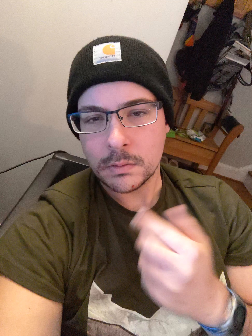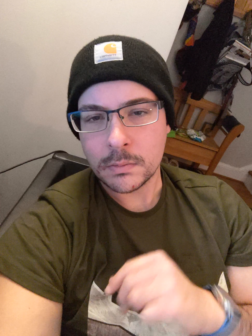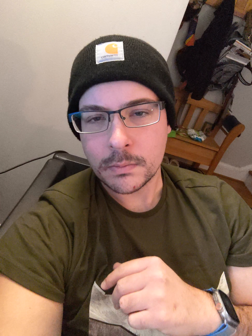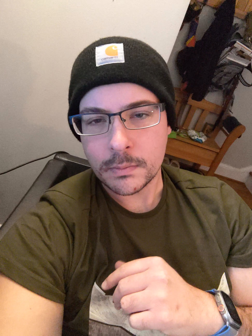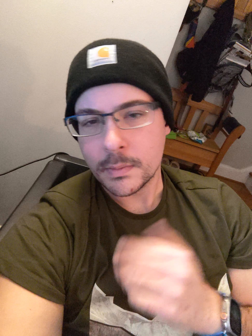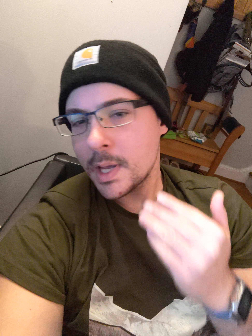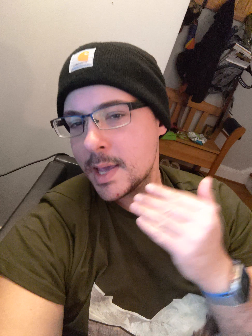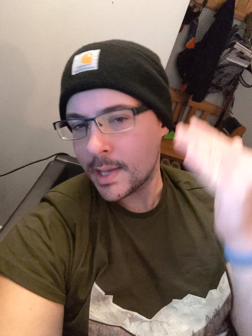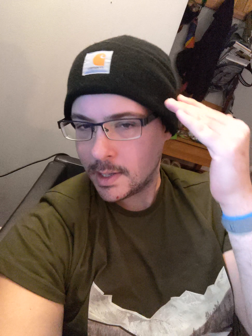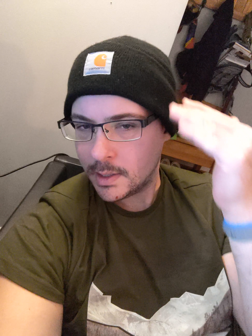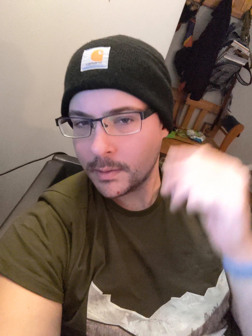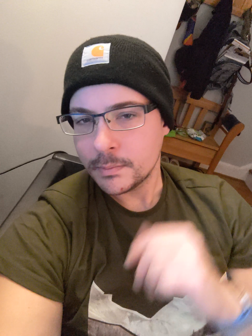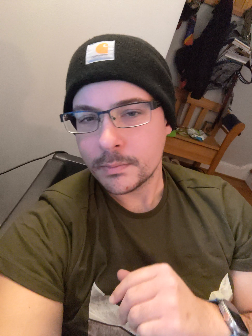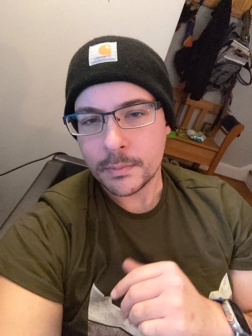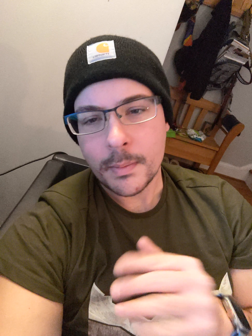head